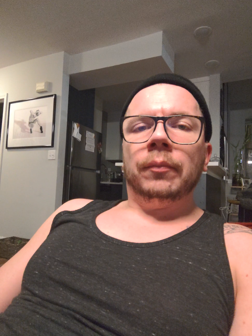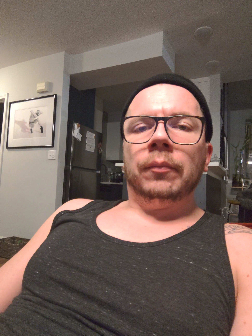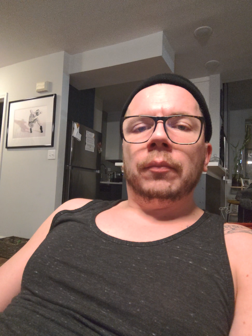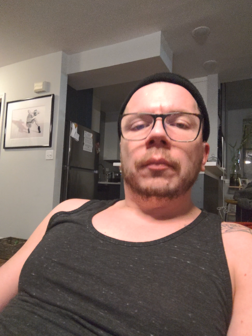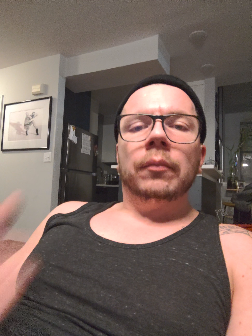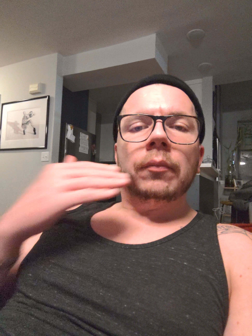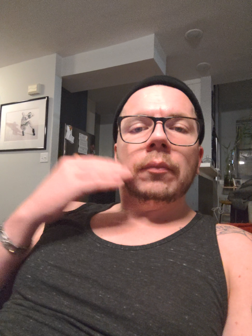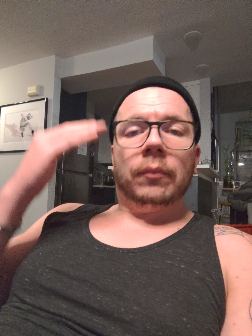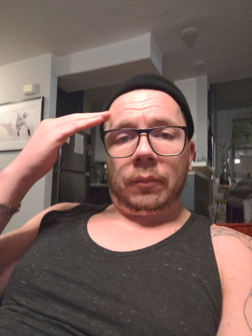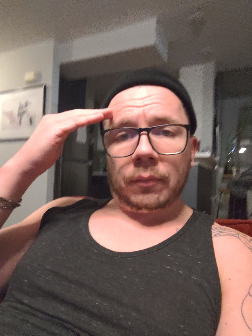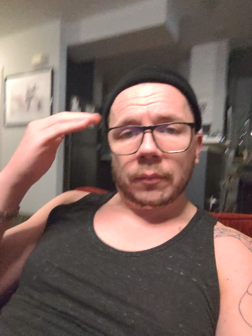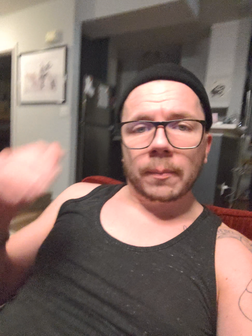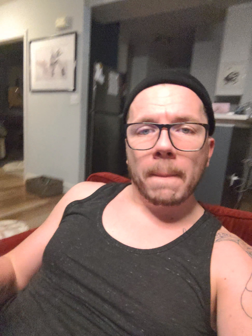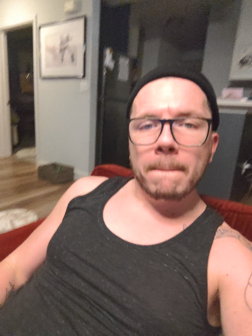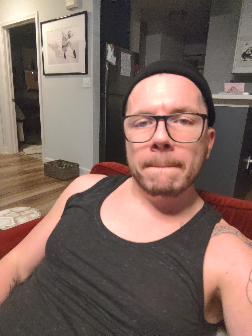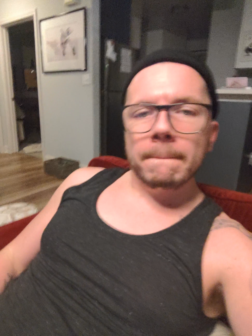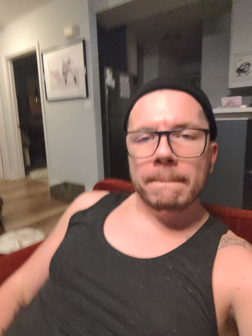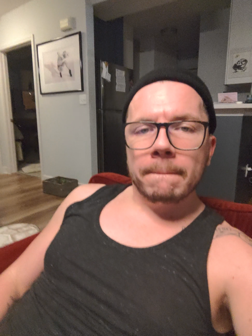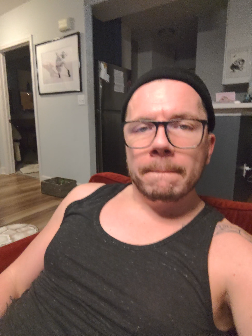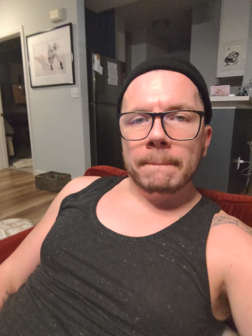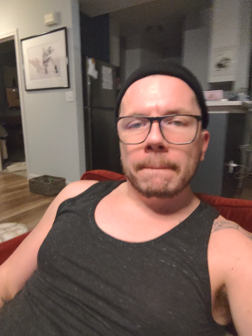head